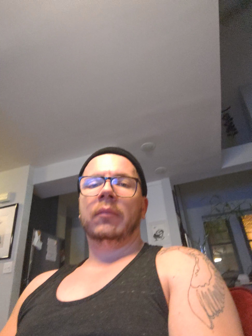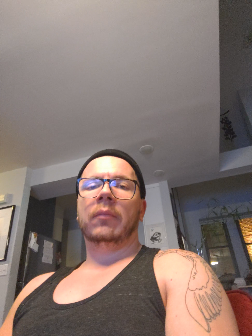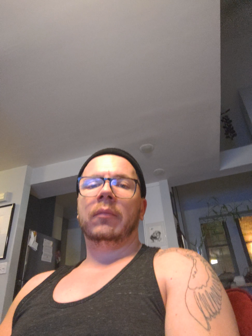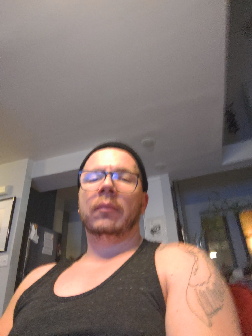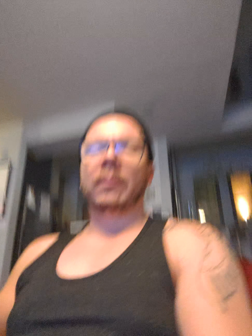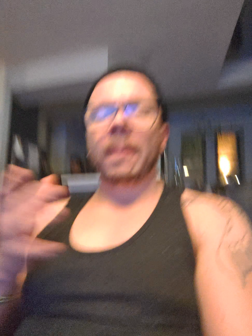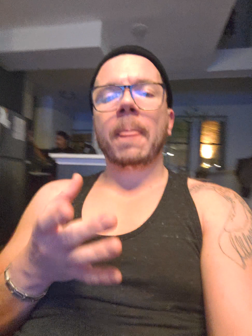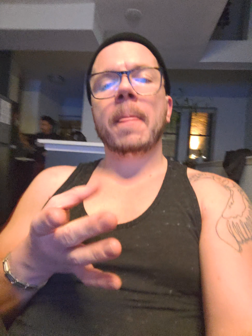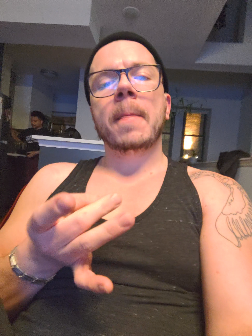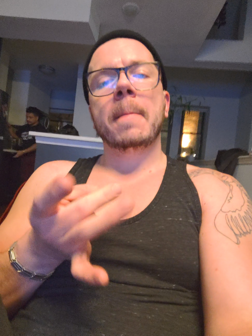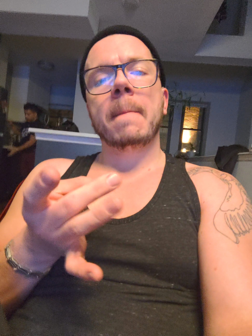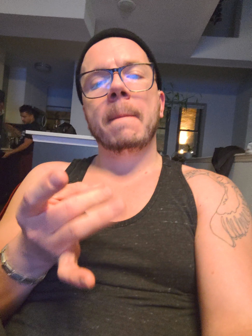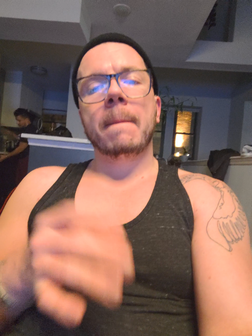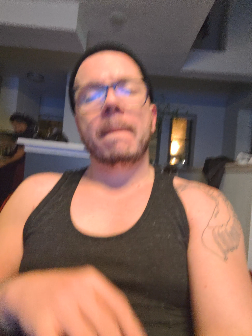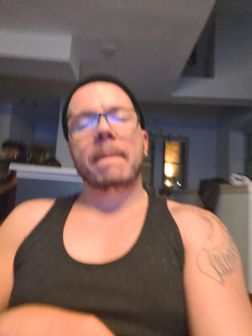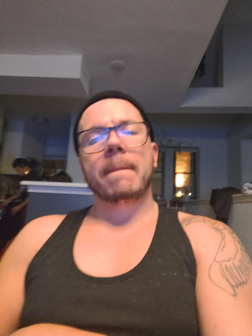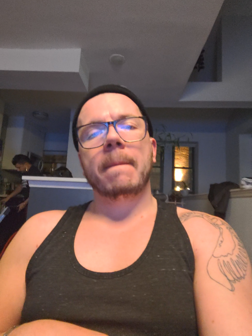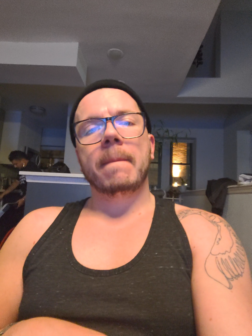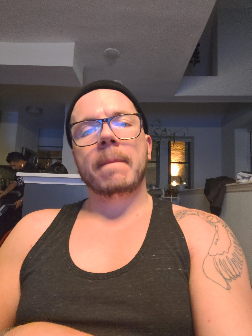sticky